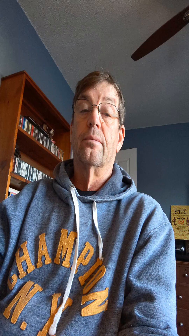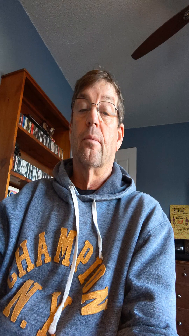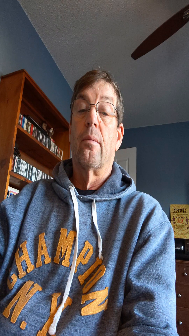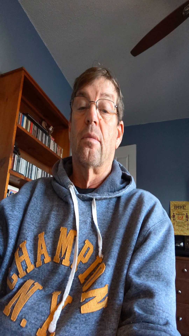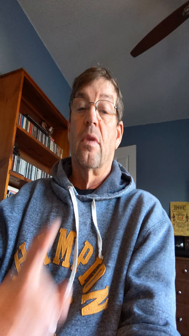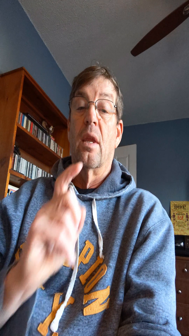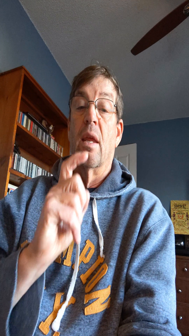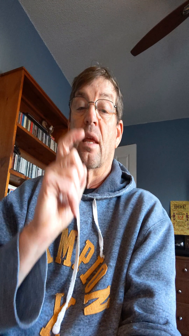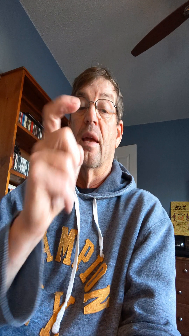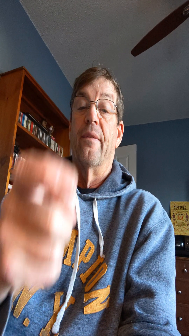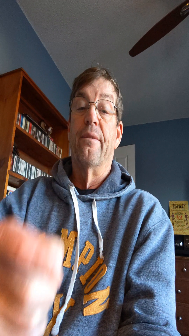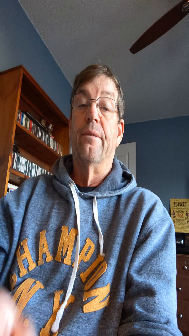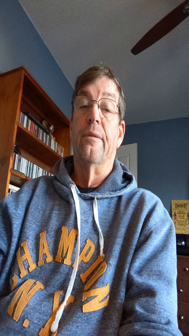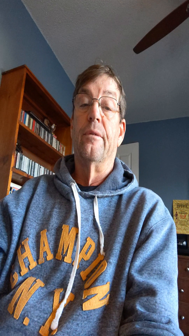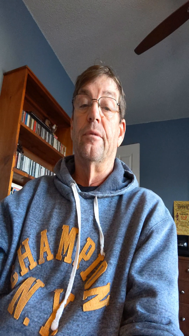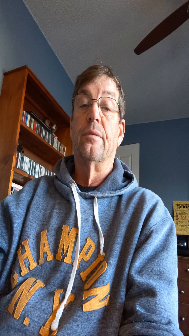gift